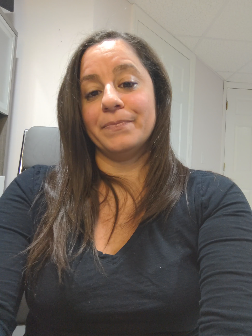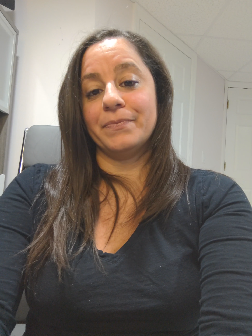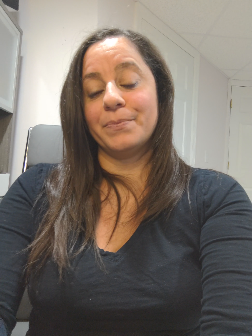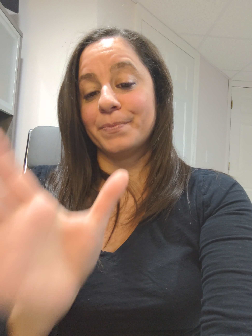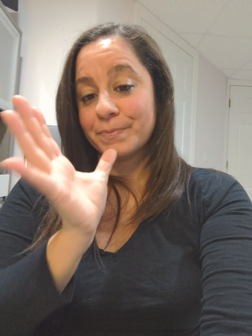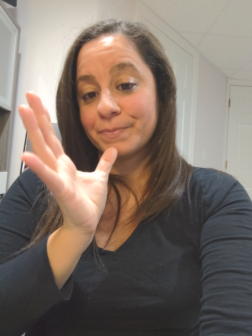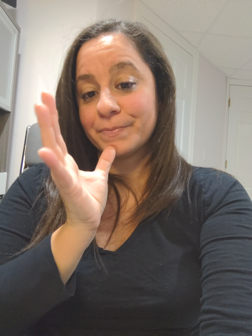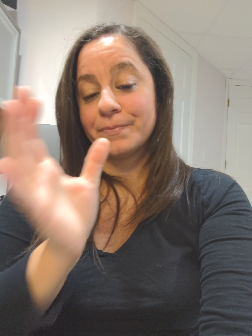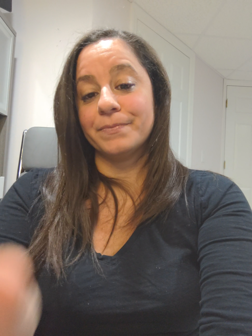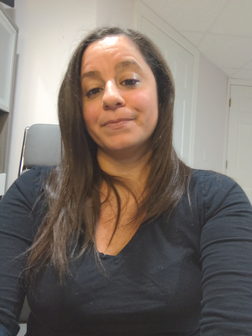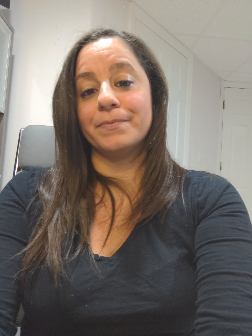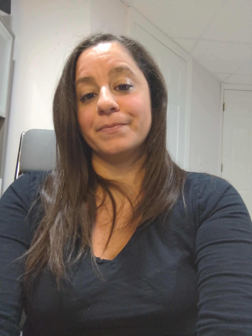mom